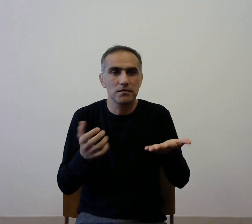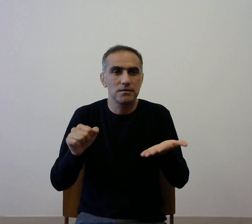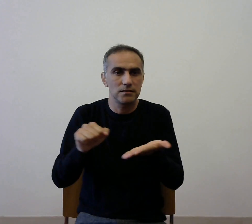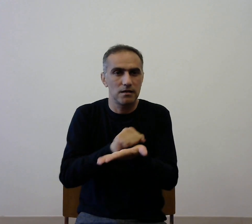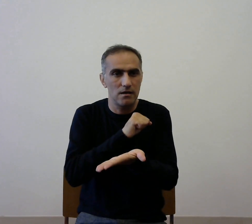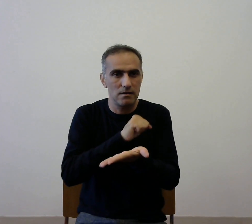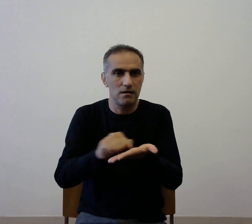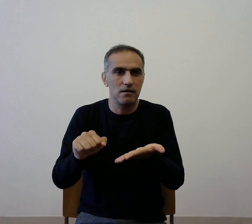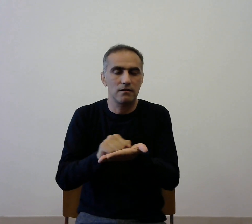sənəd